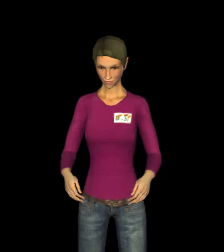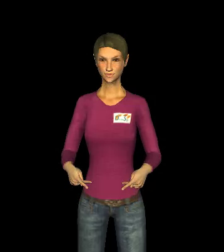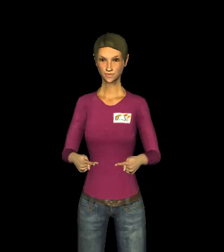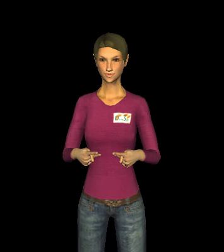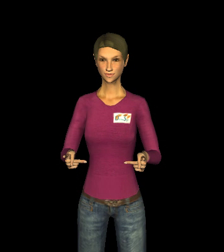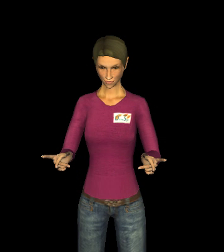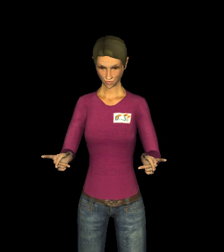عام